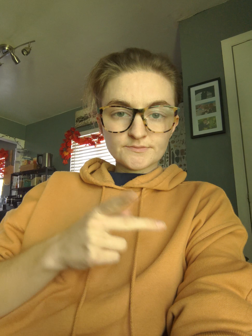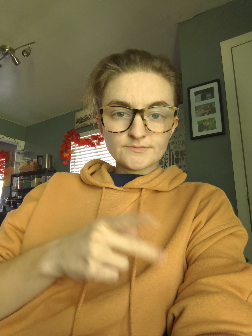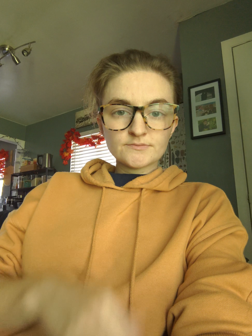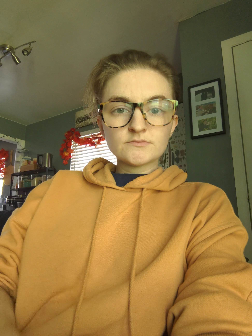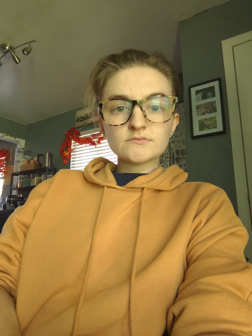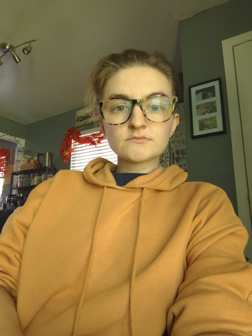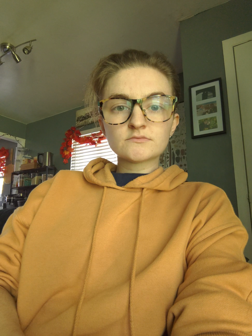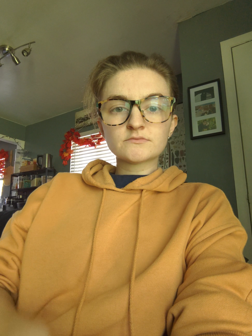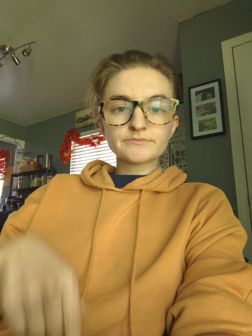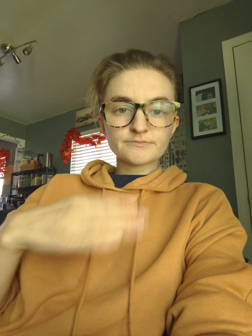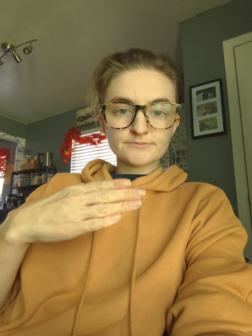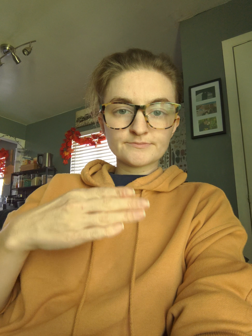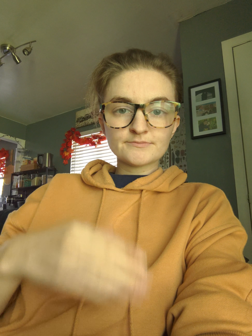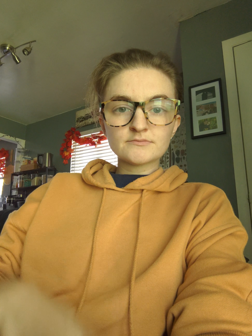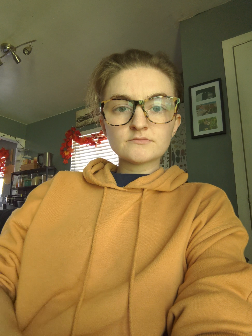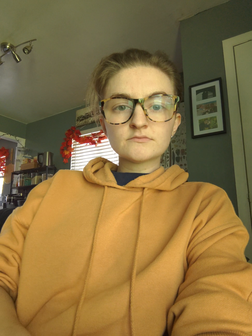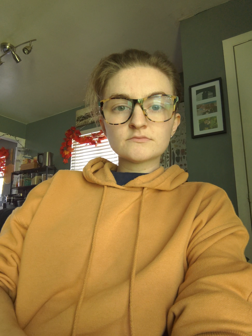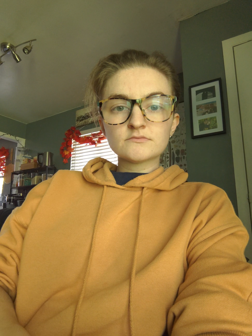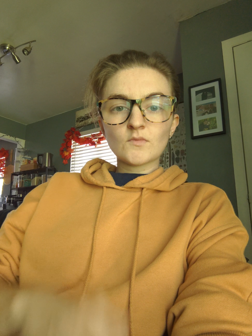kick